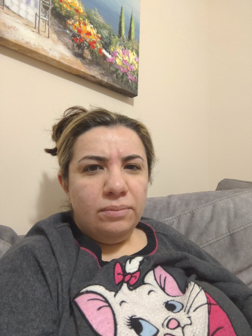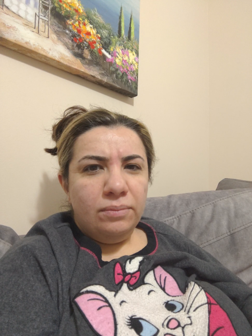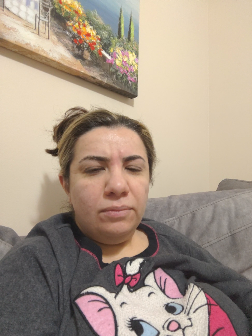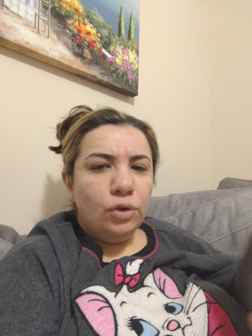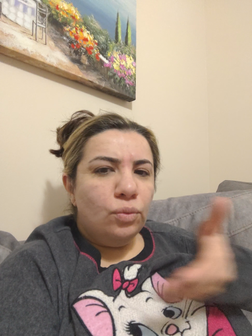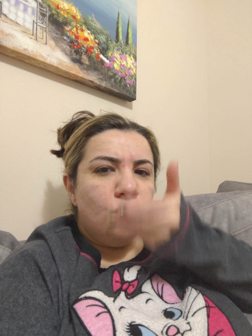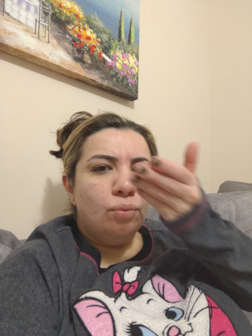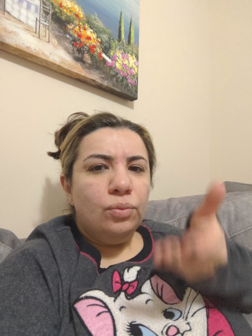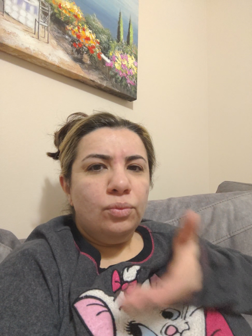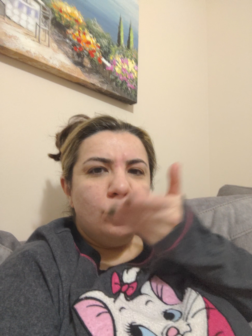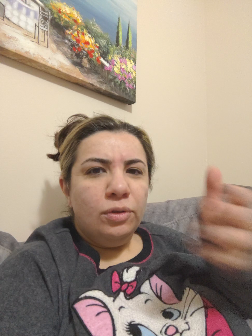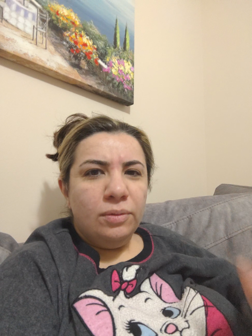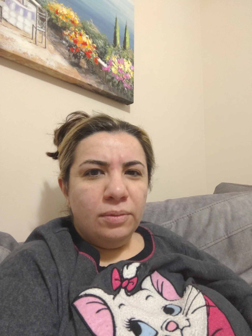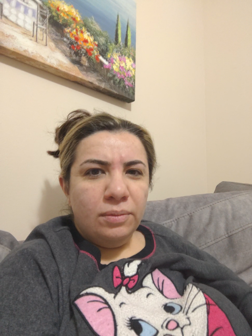cereal